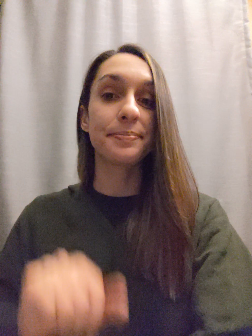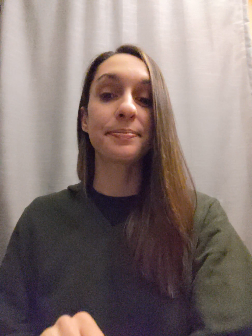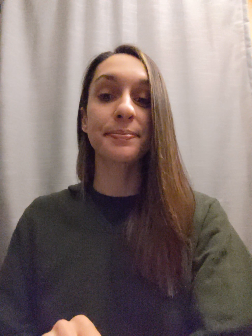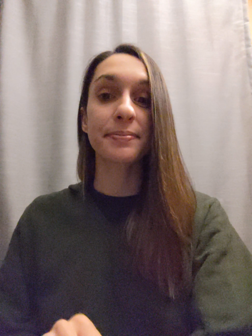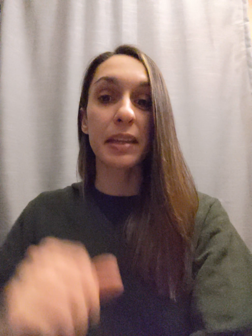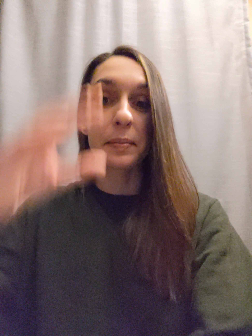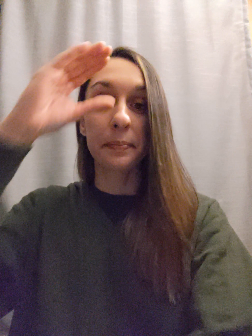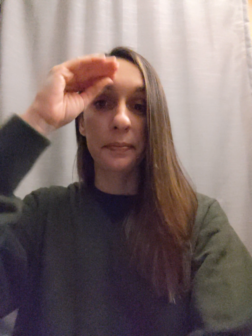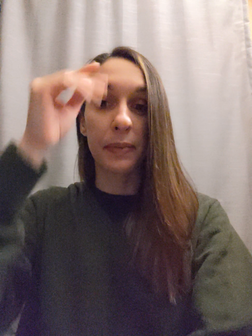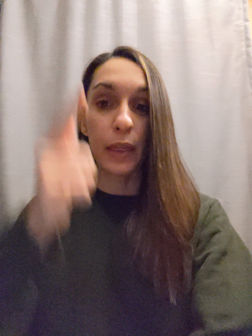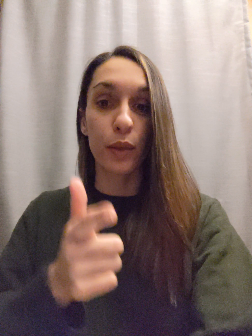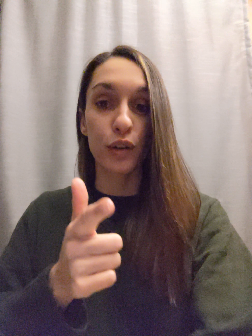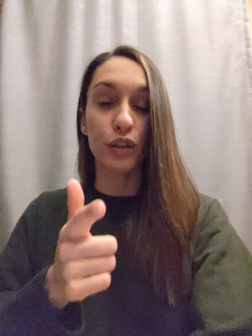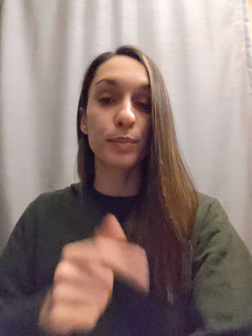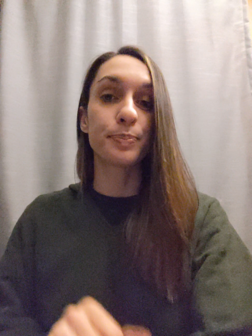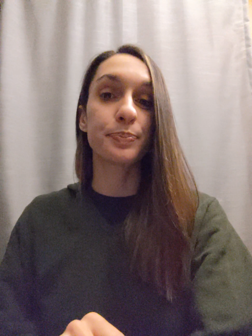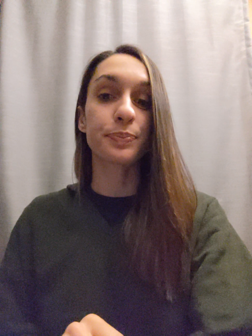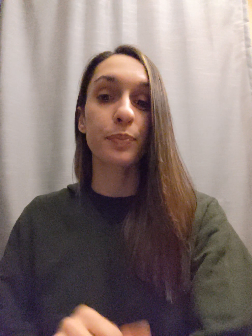brother